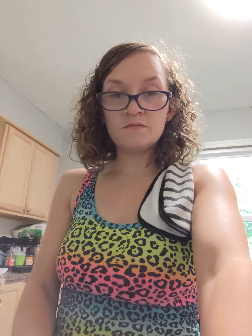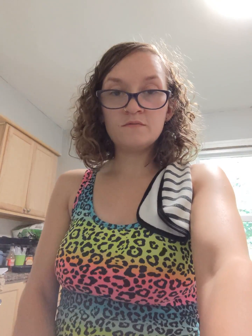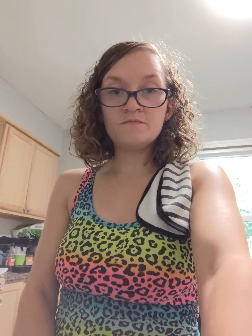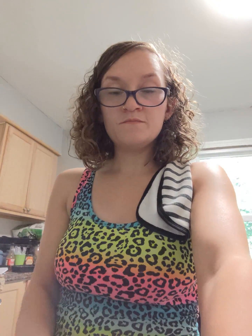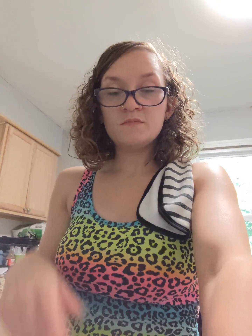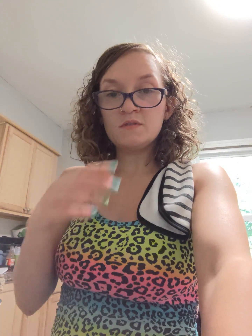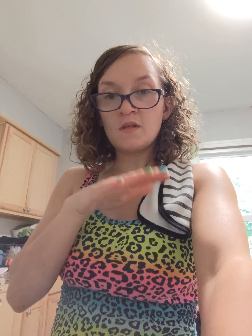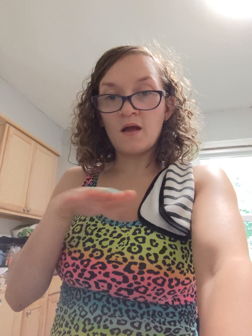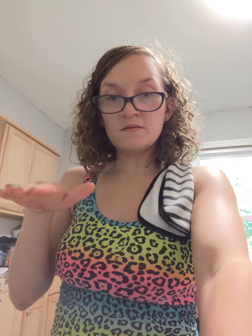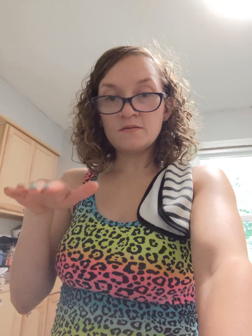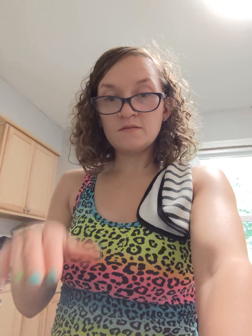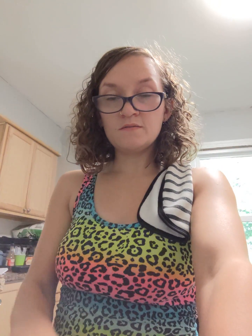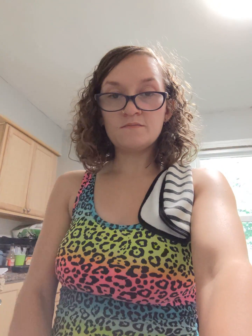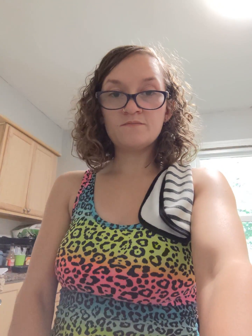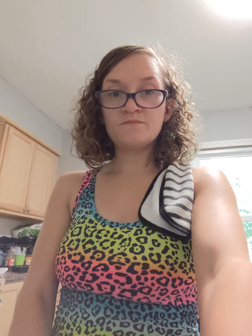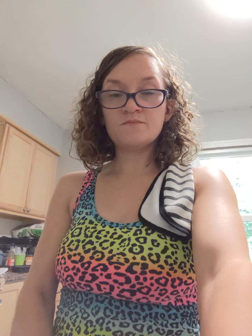nice